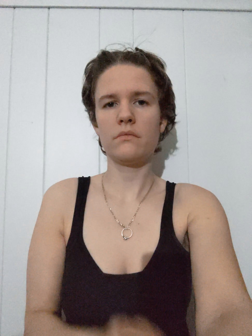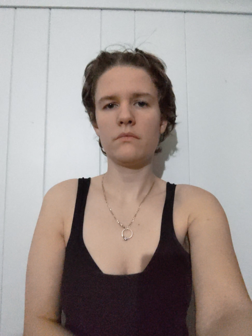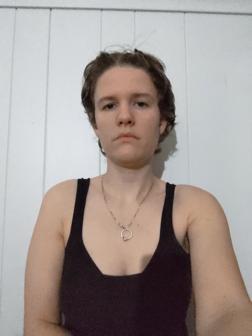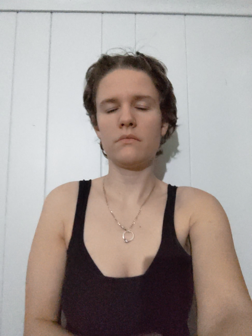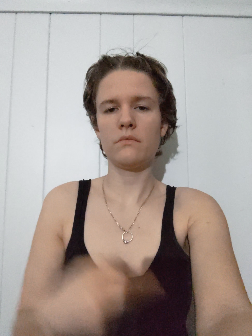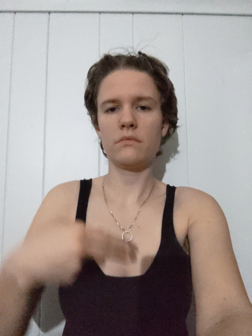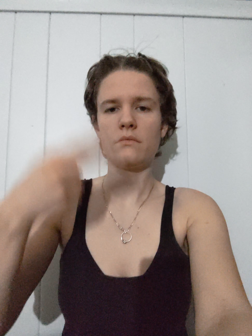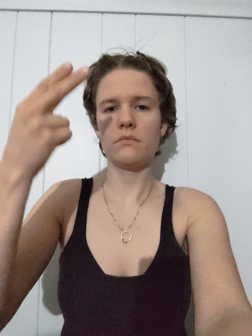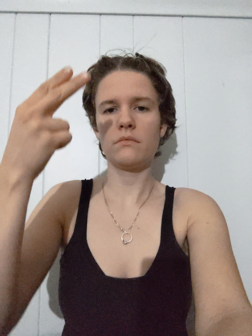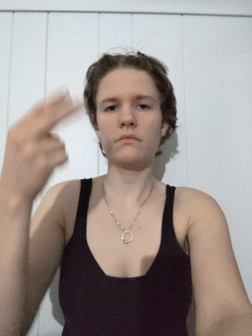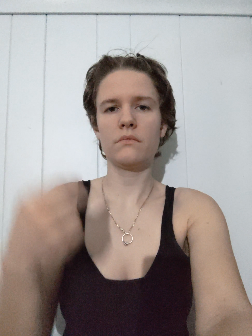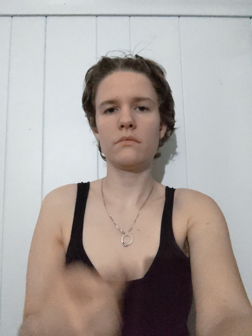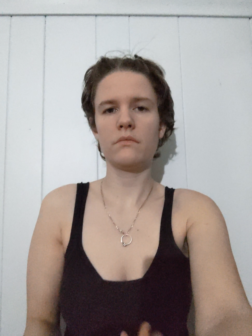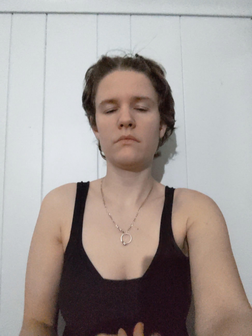high